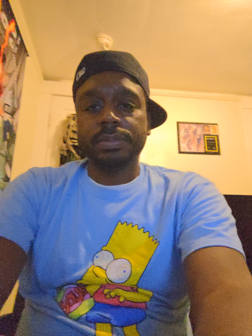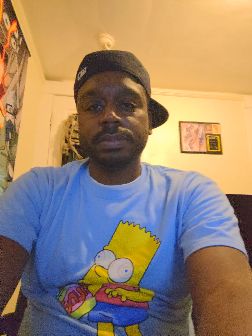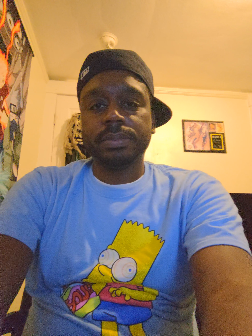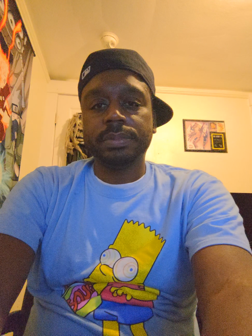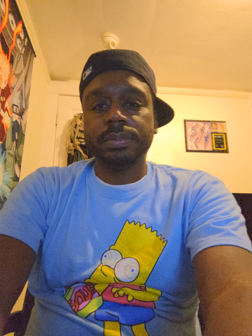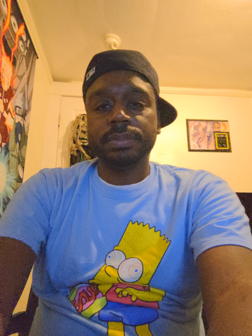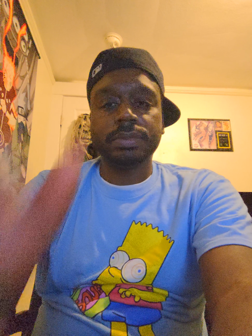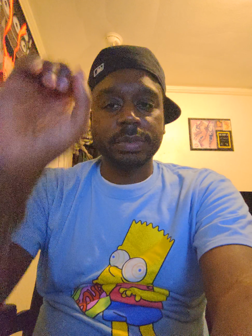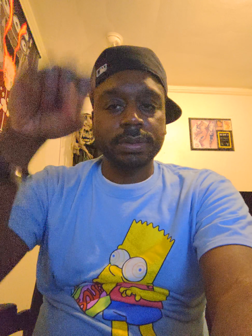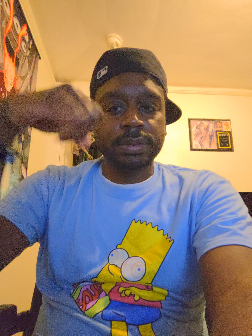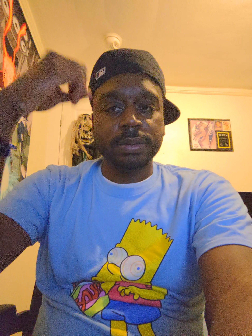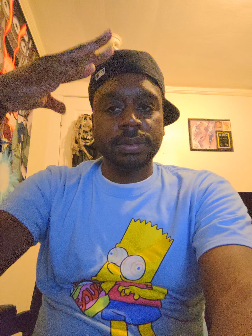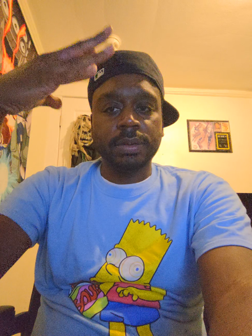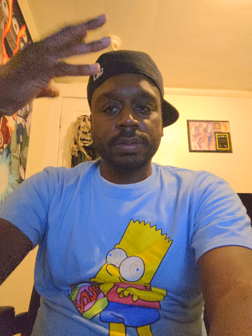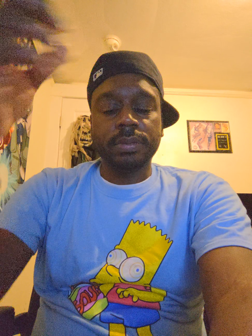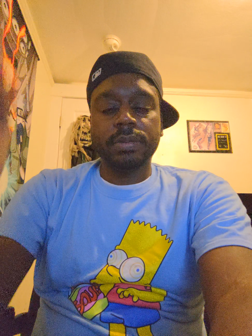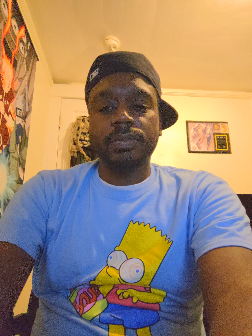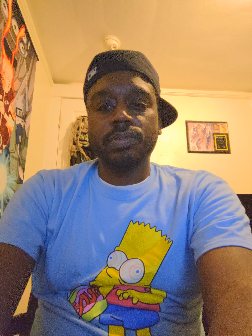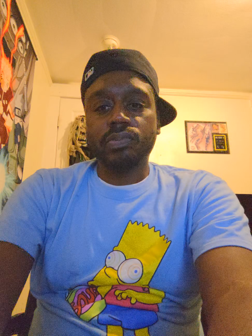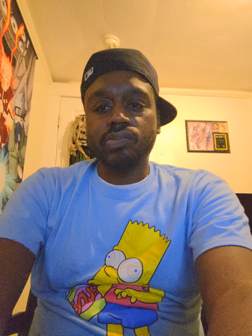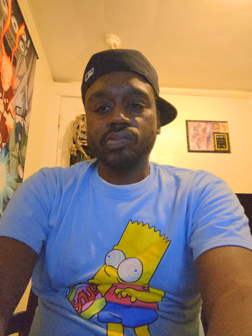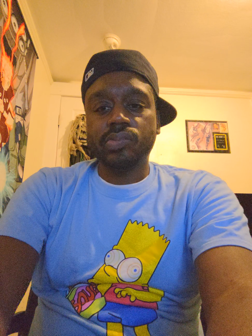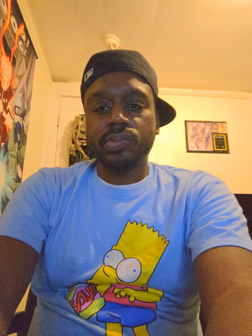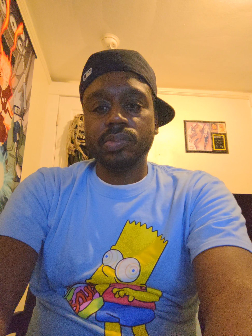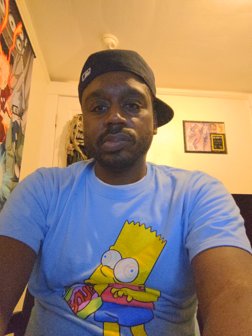sun